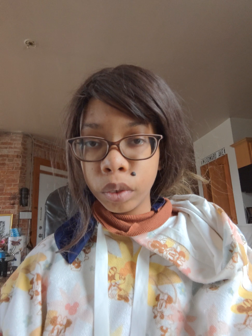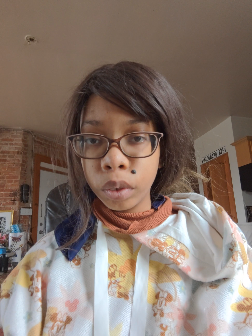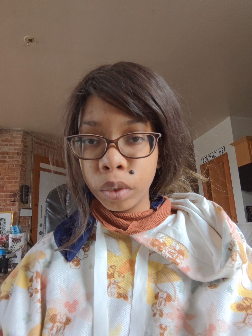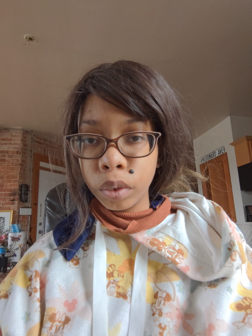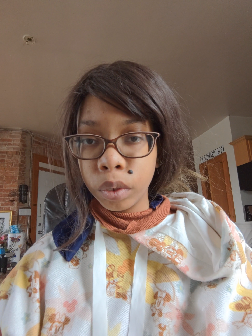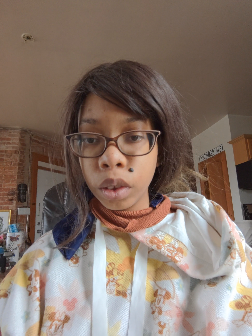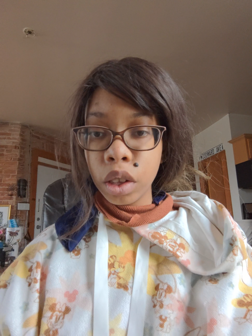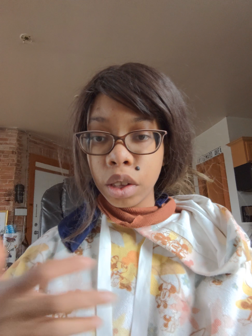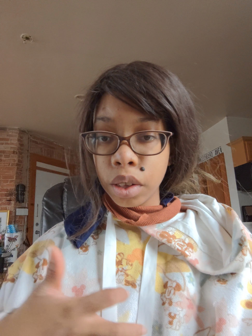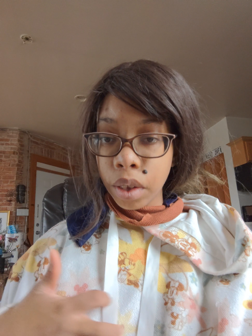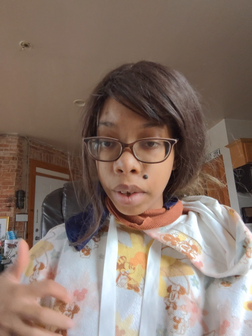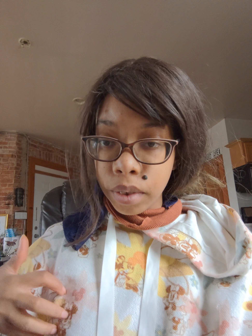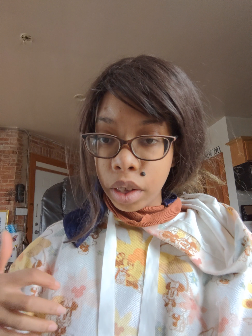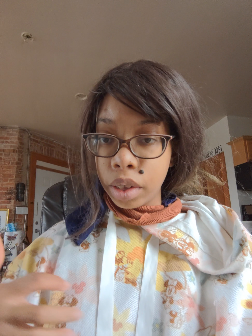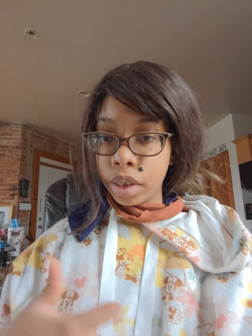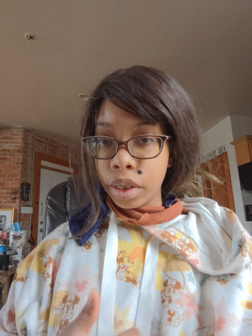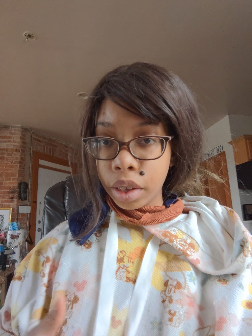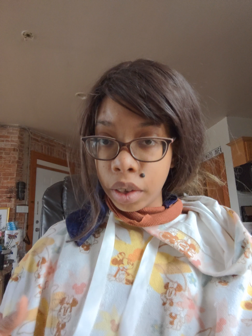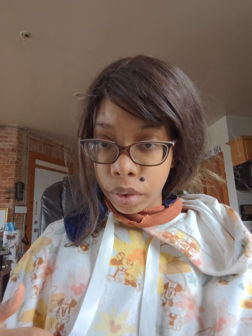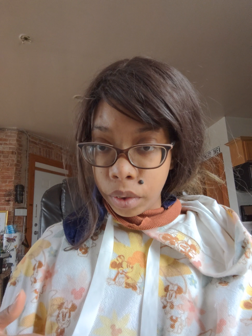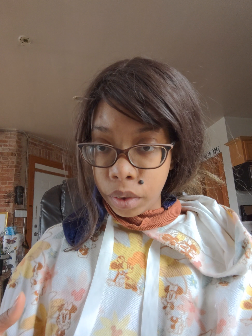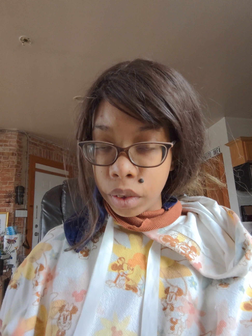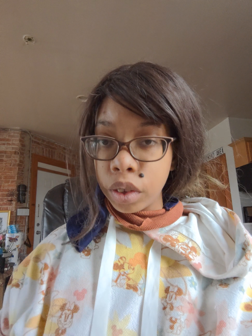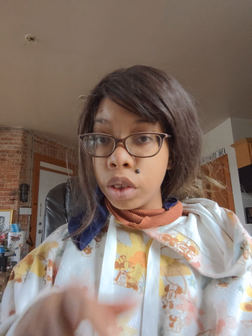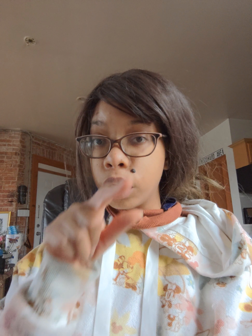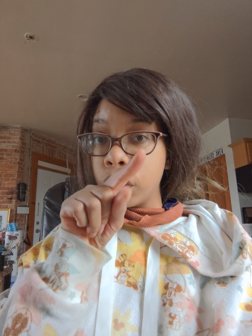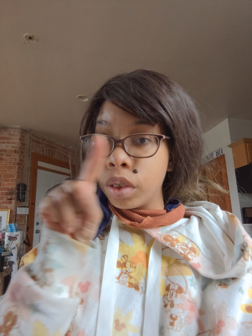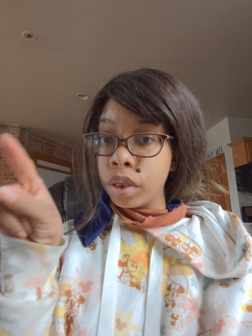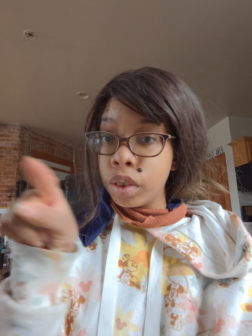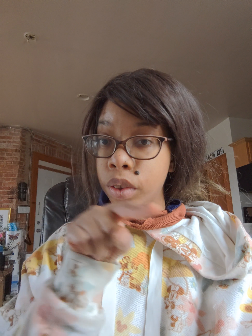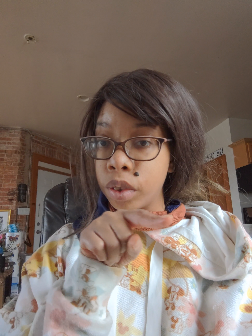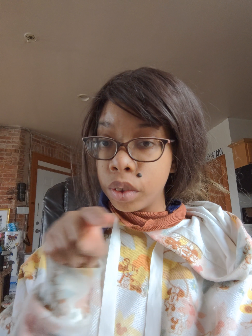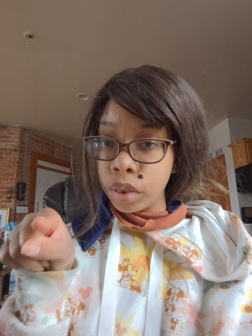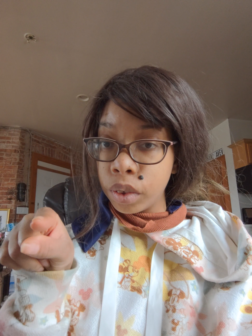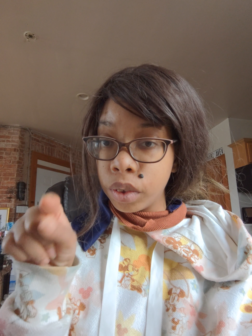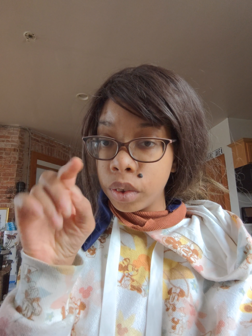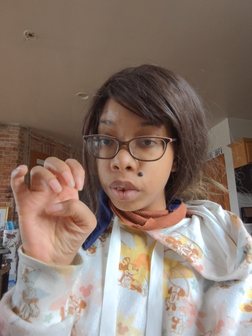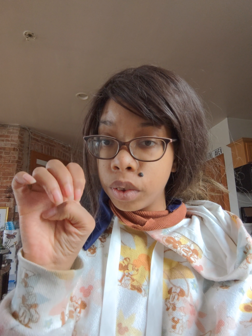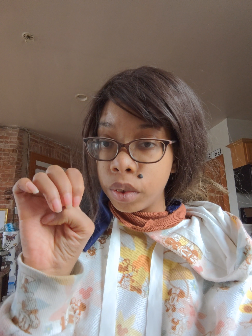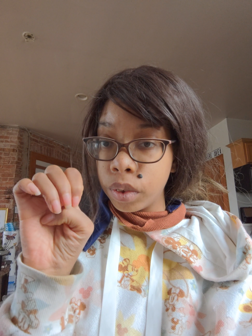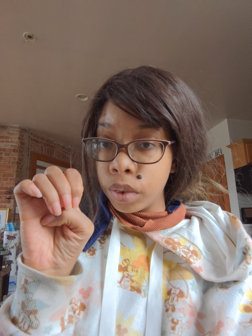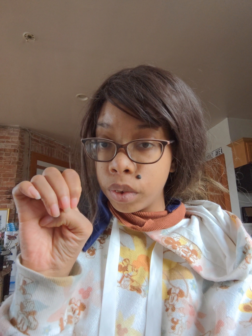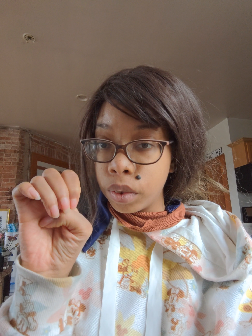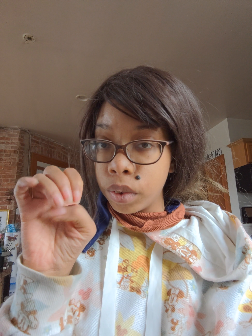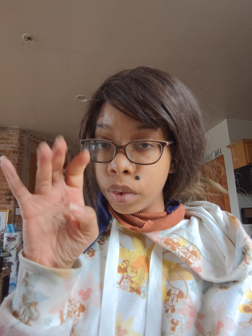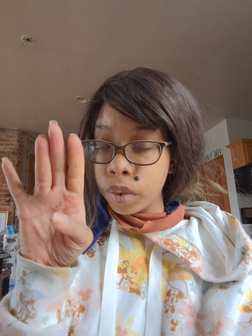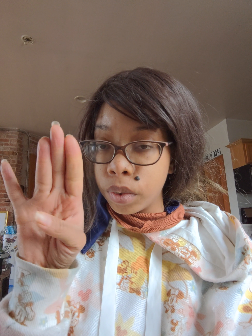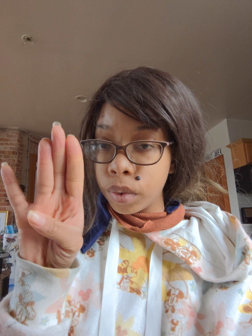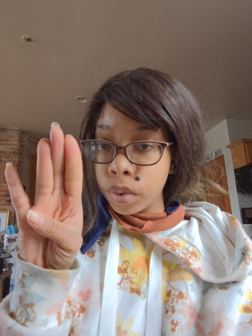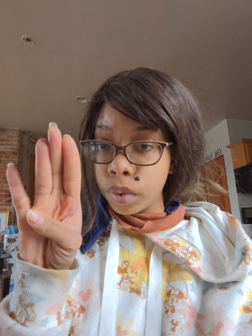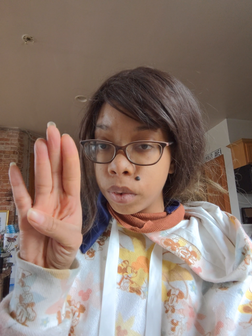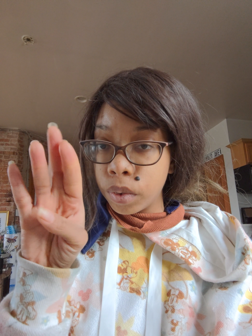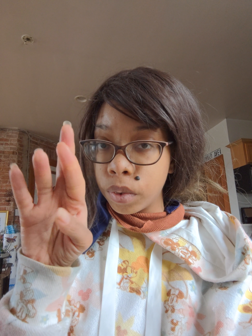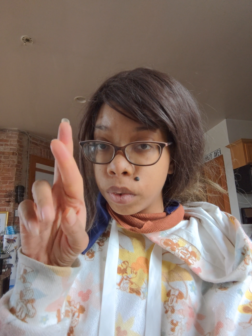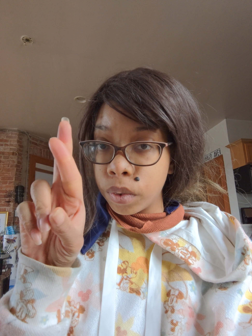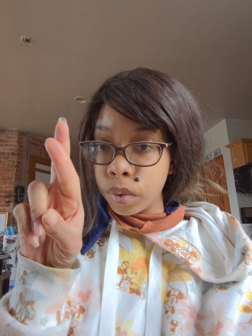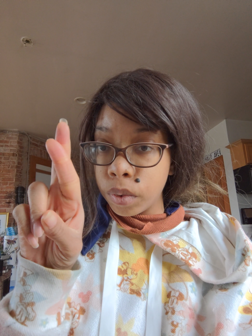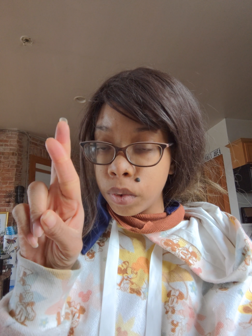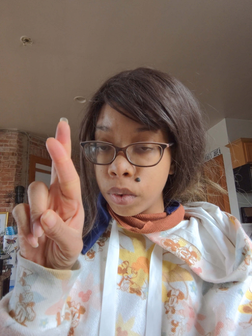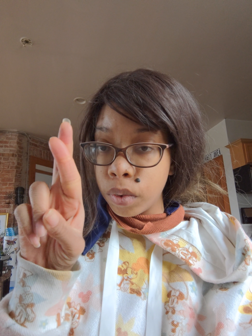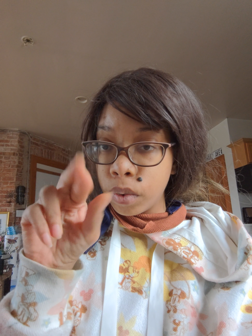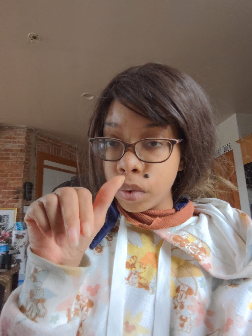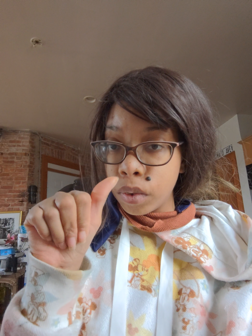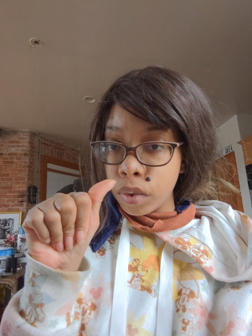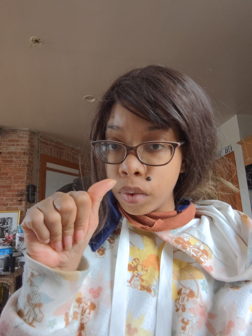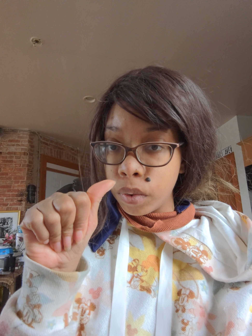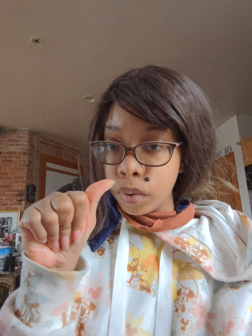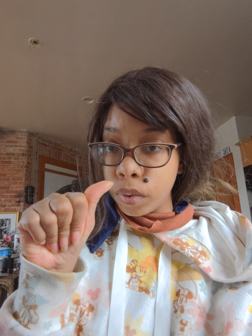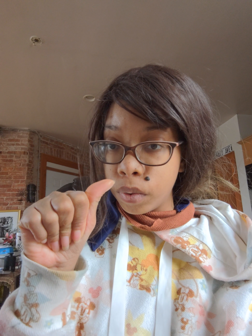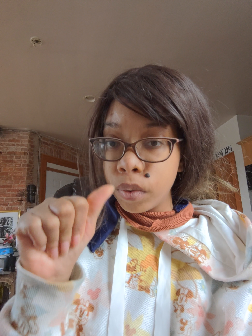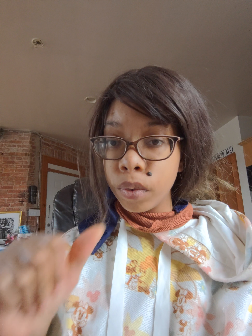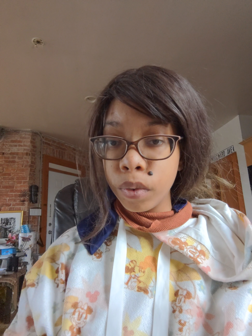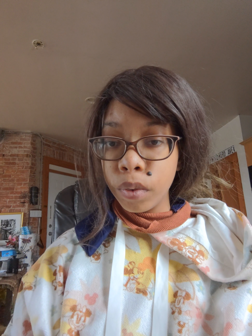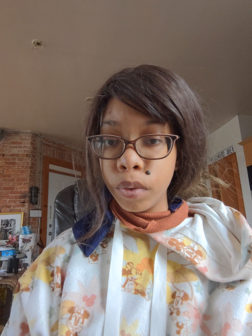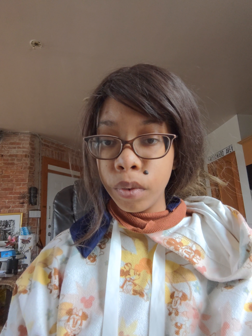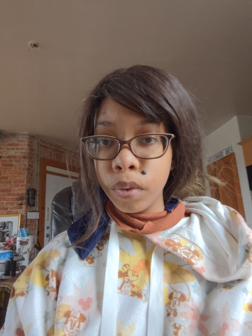zebra